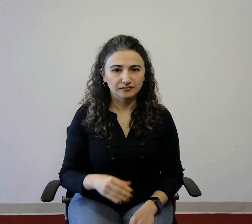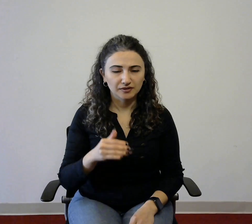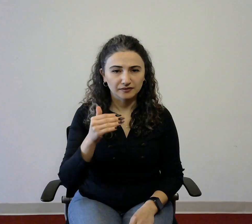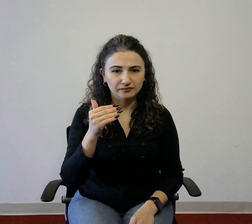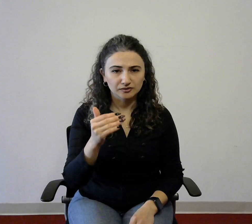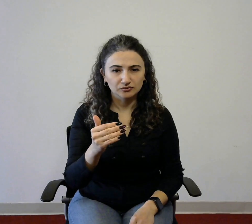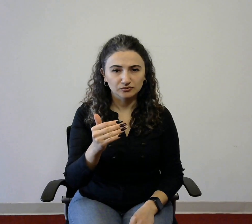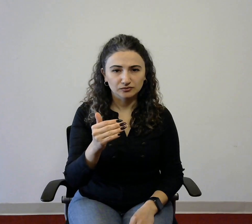siz